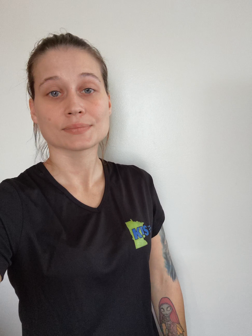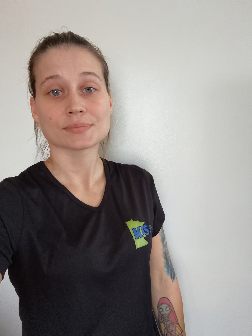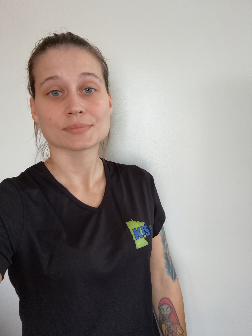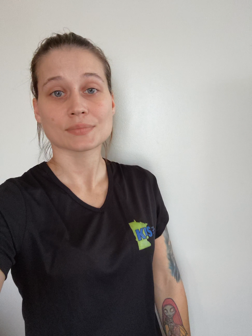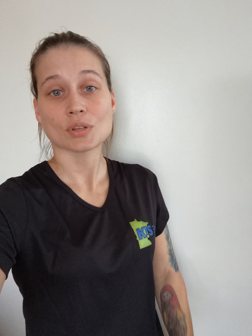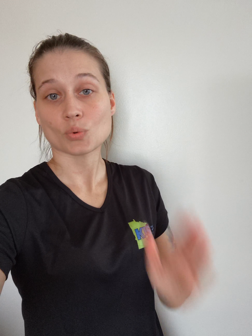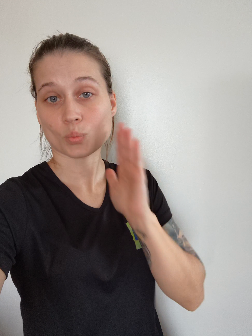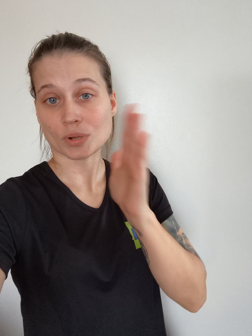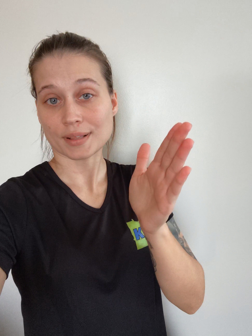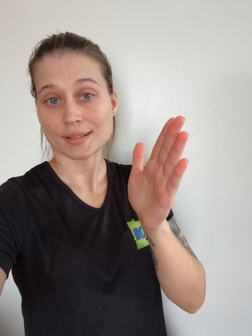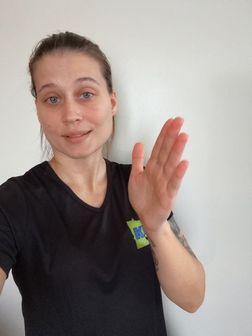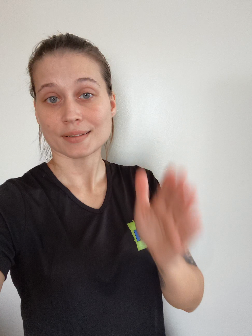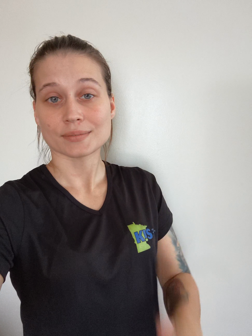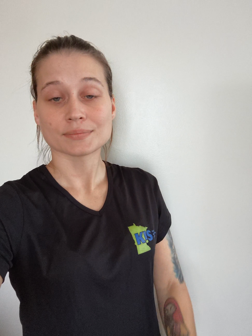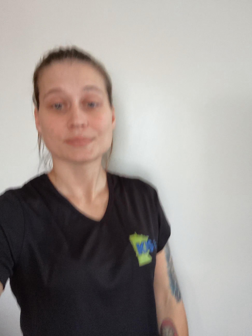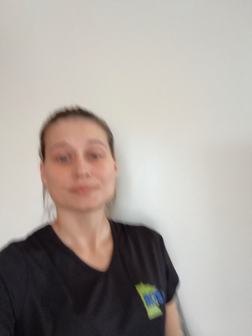will